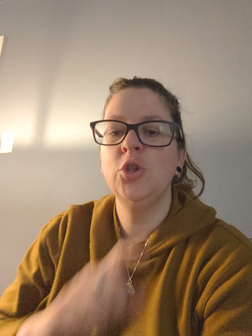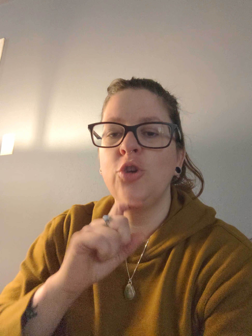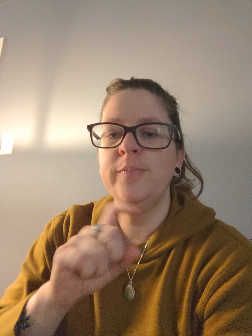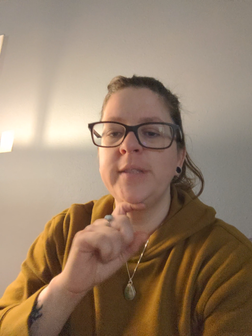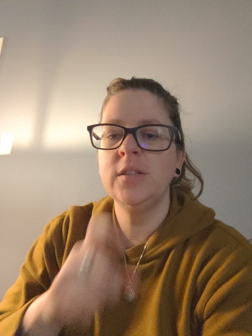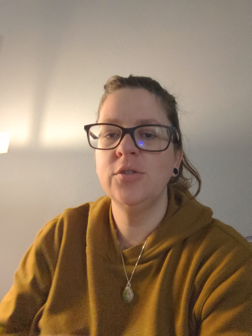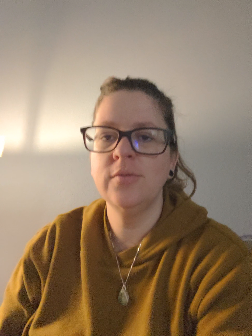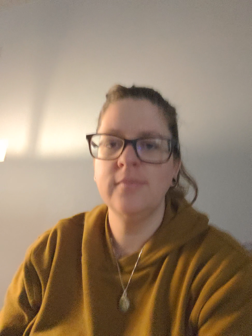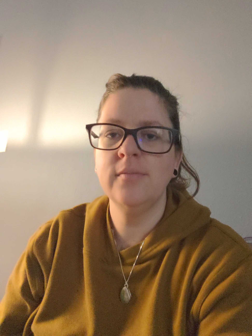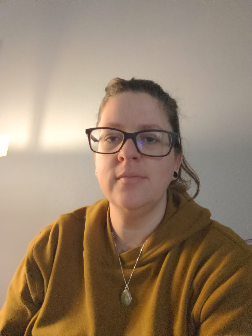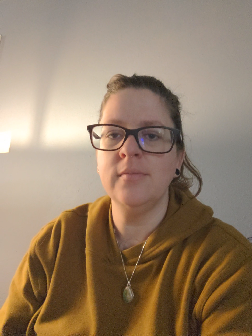garbage